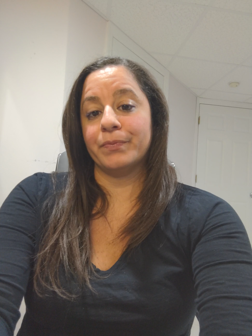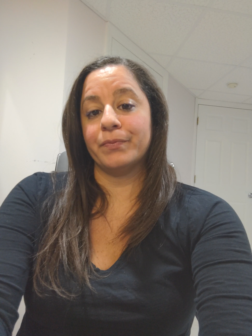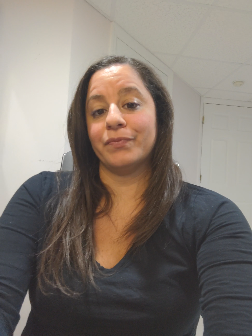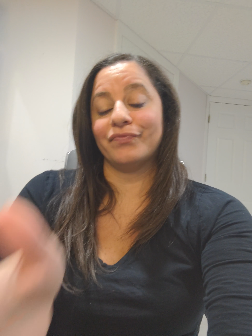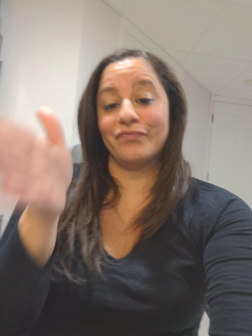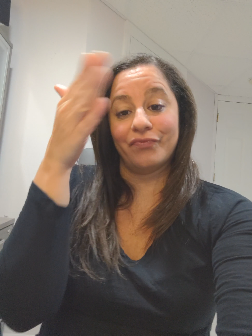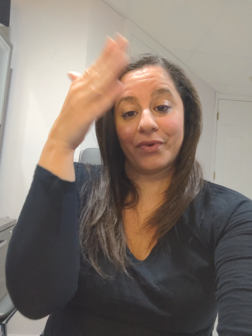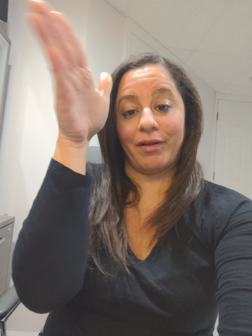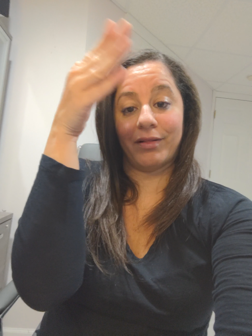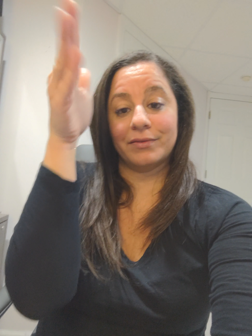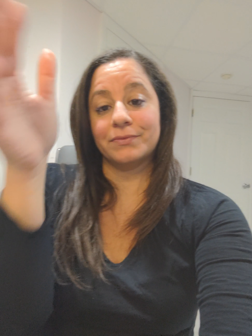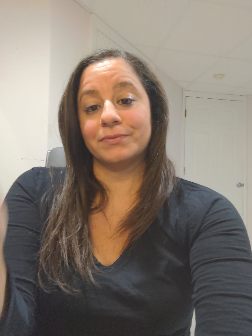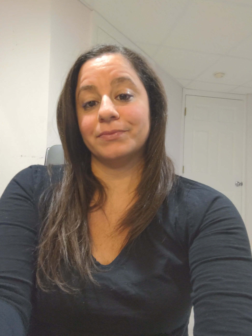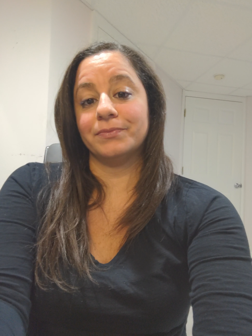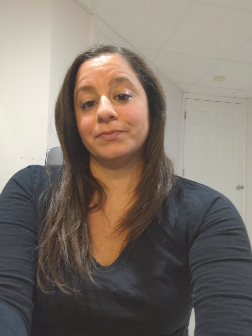flag